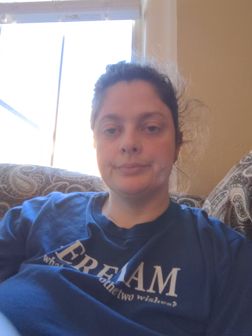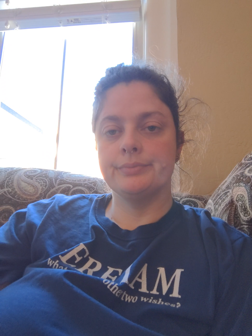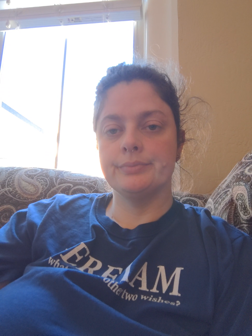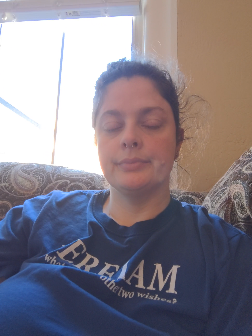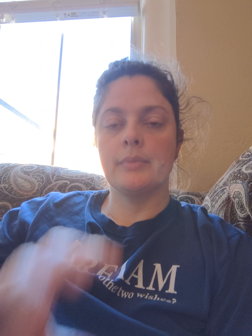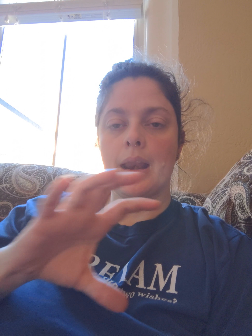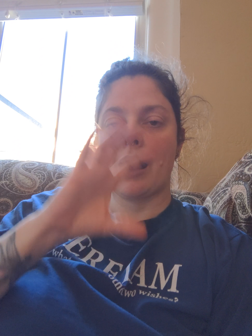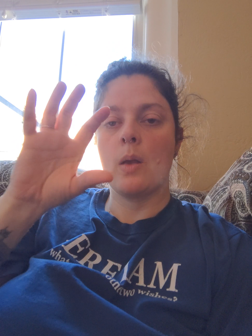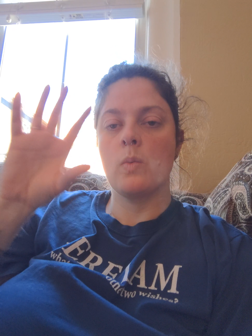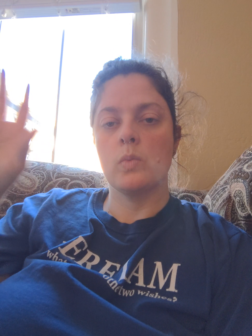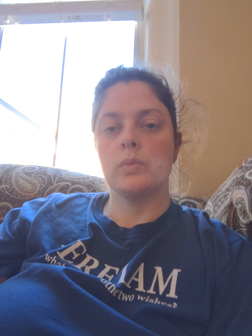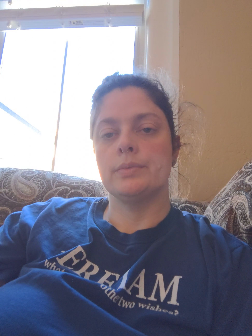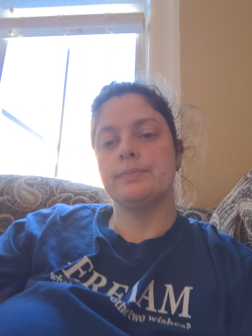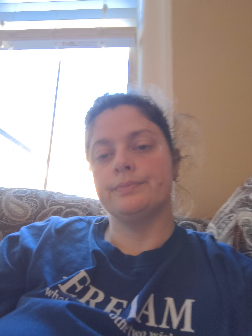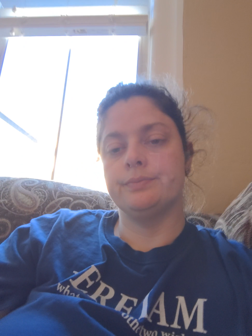cloud